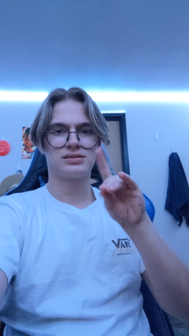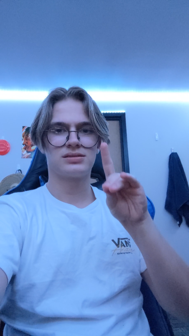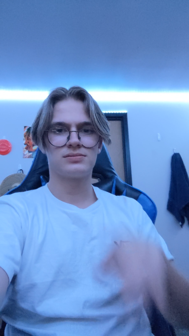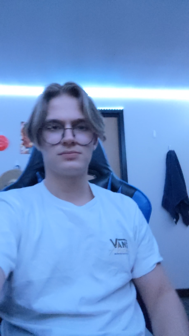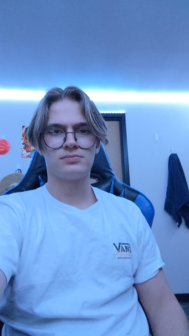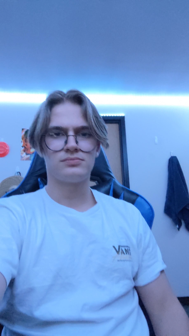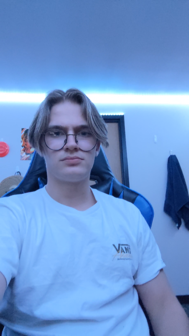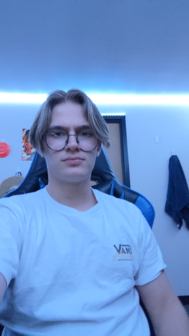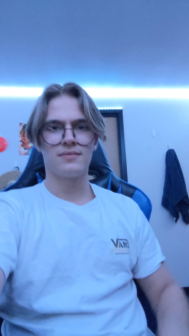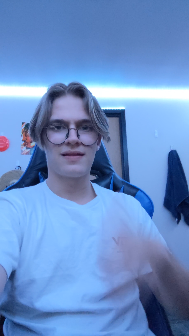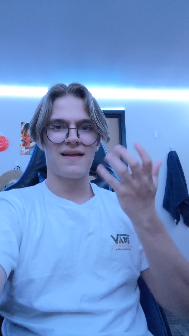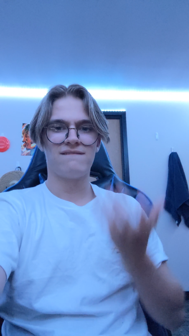heavy